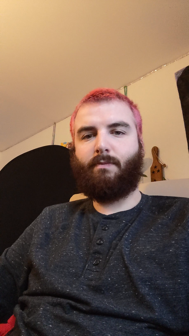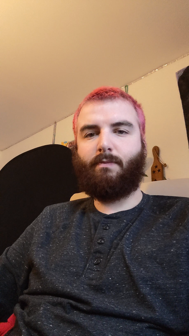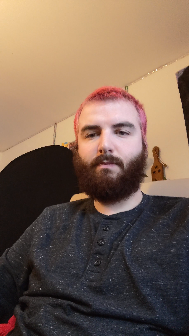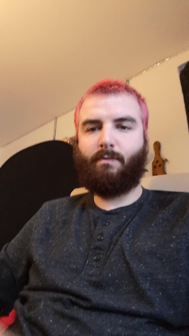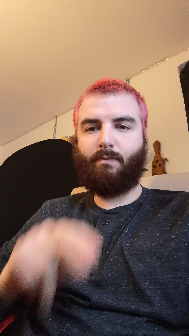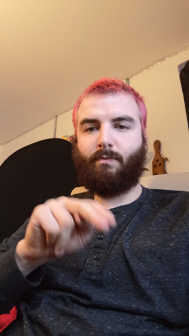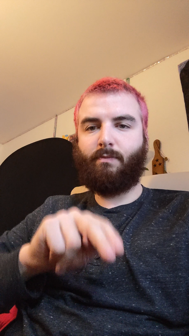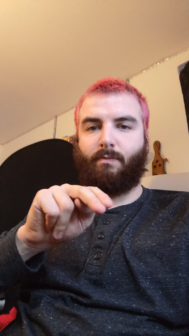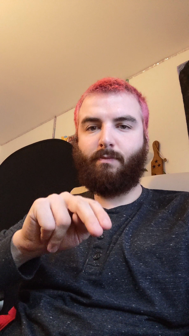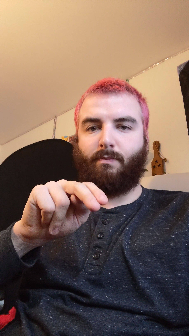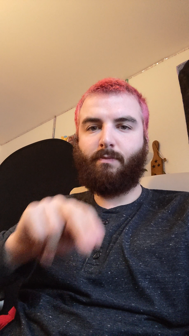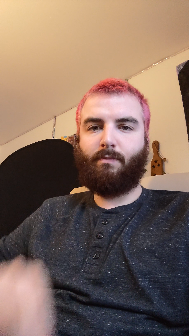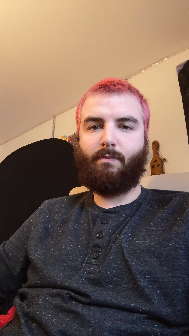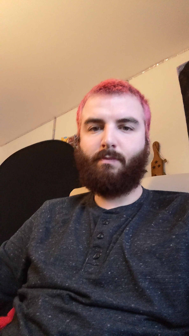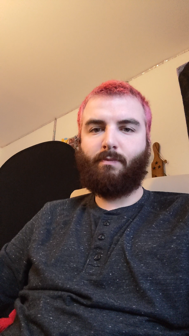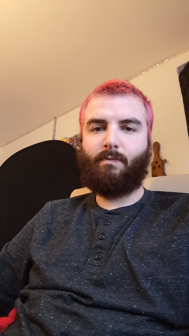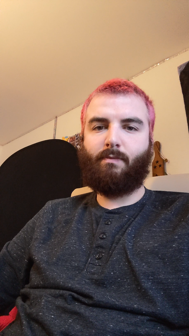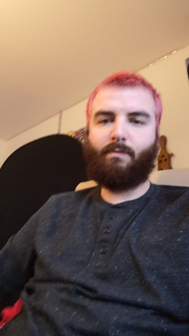nurse